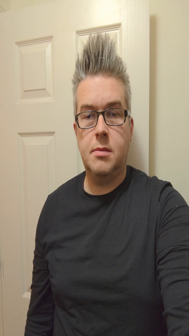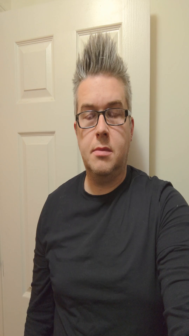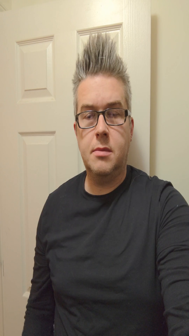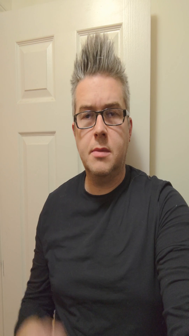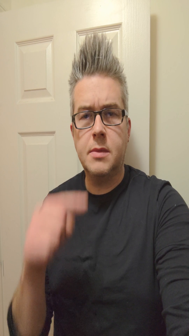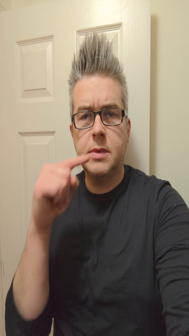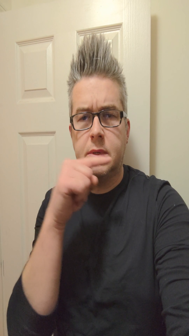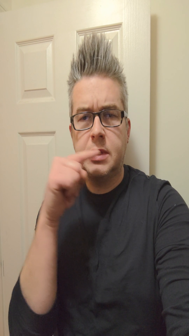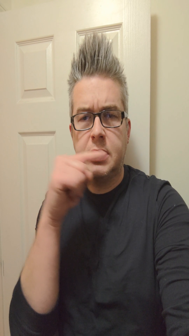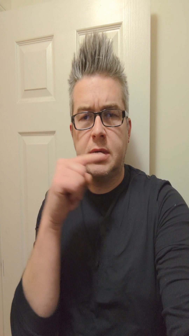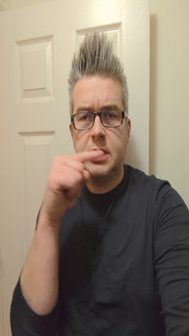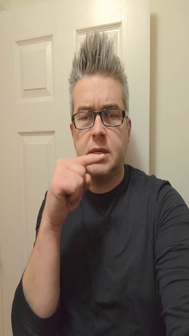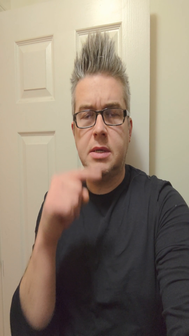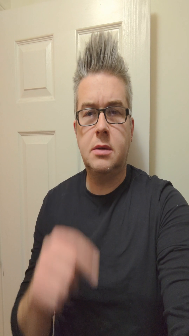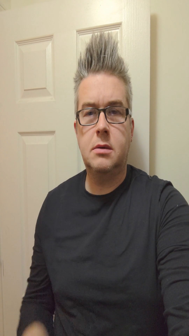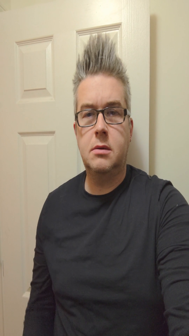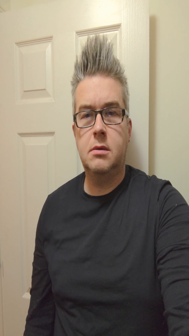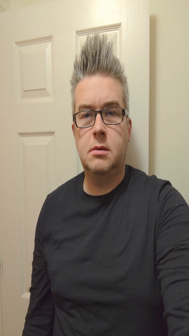toothbrush